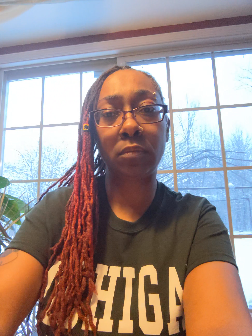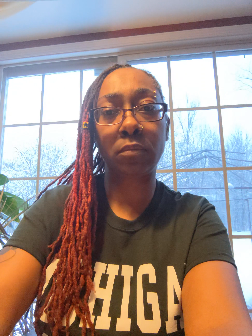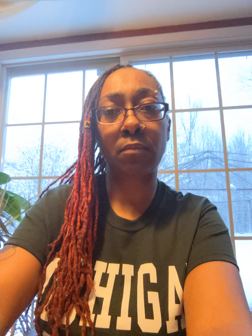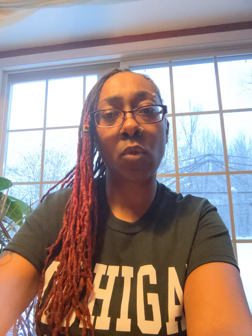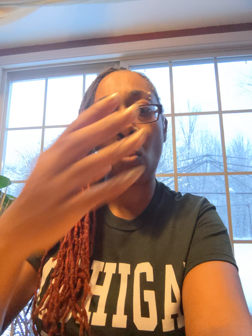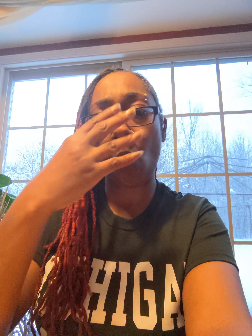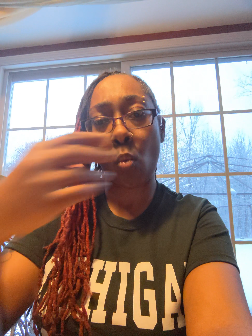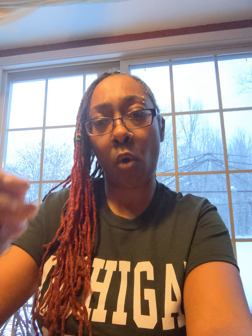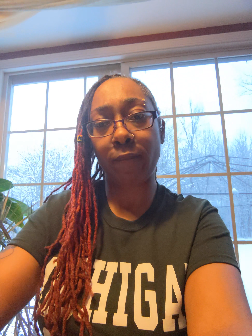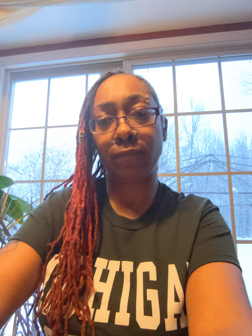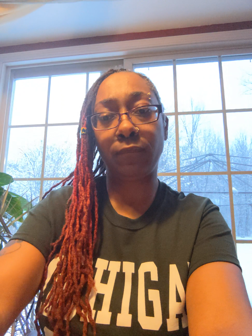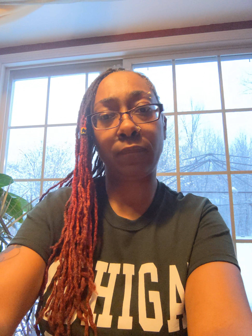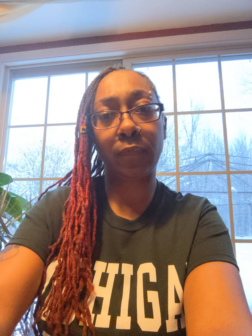wolf